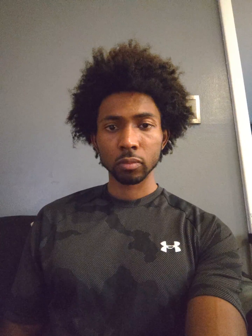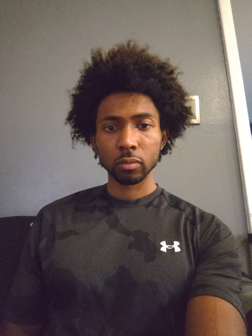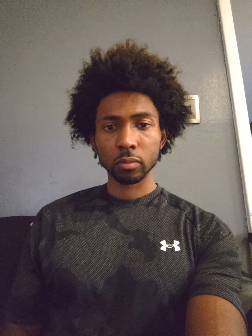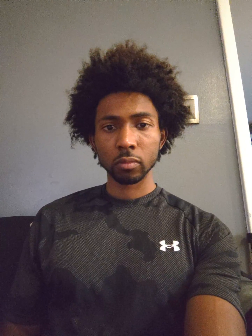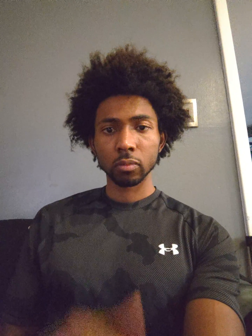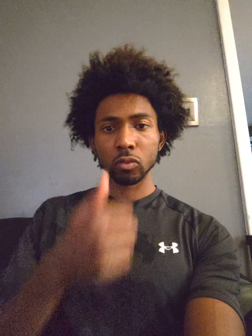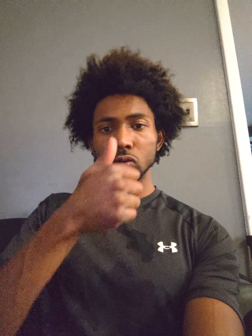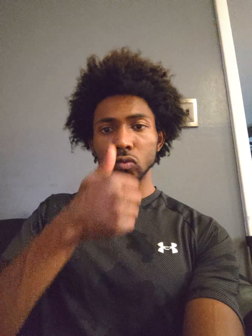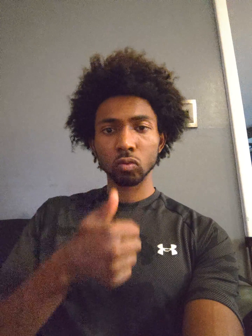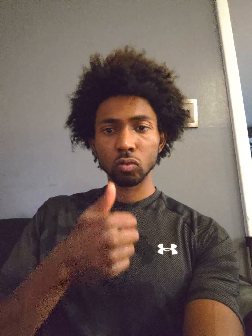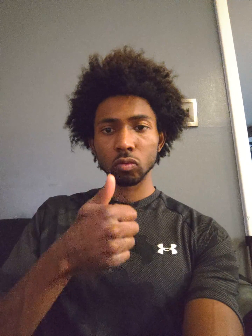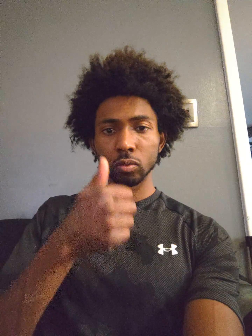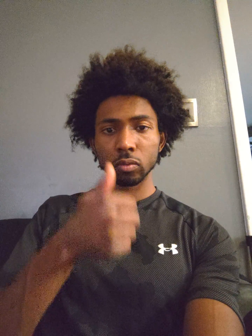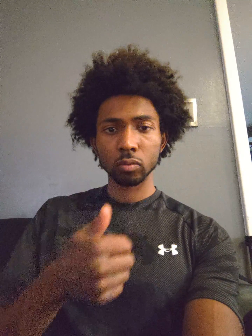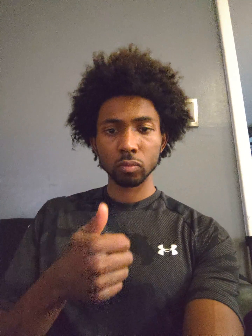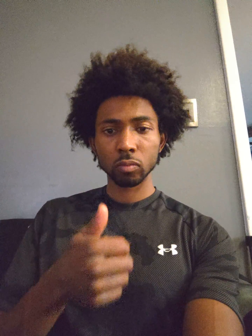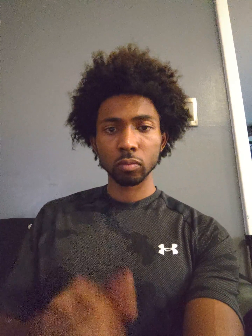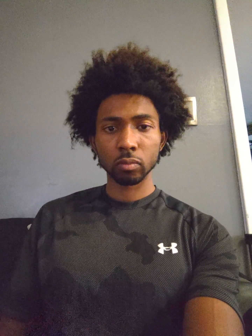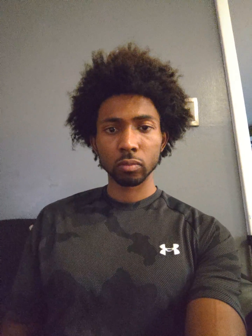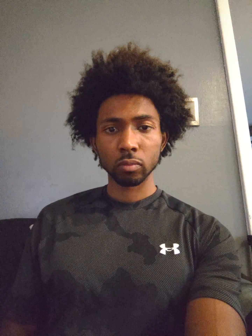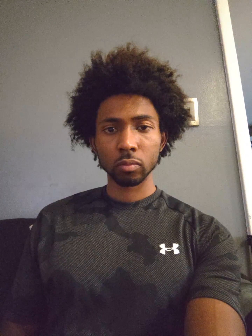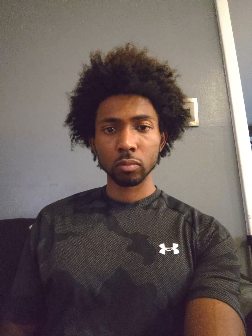each